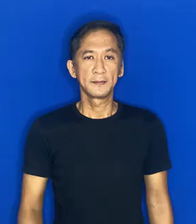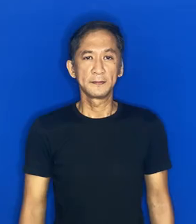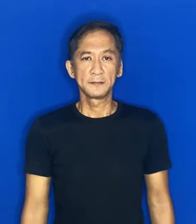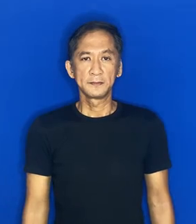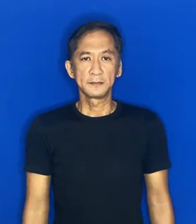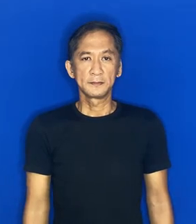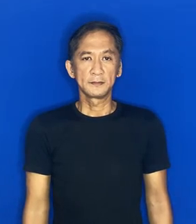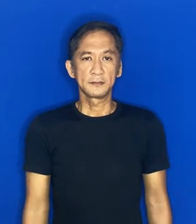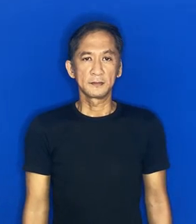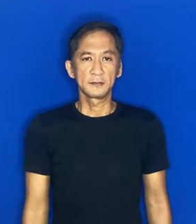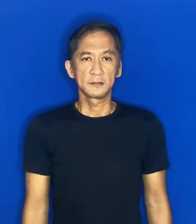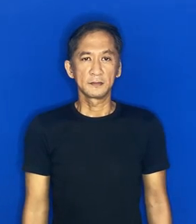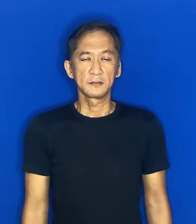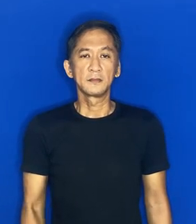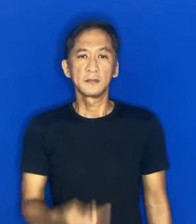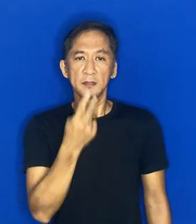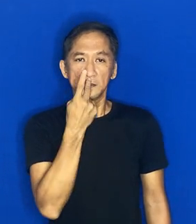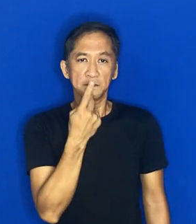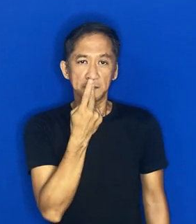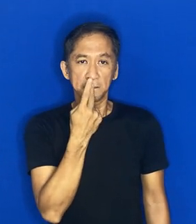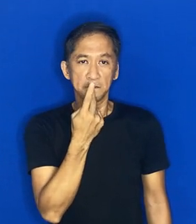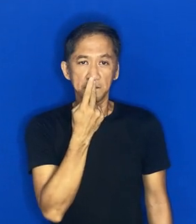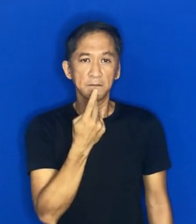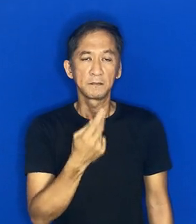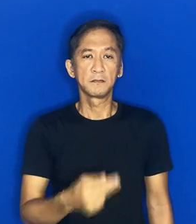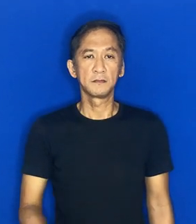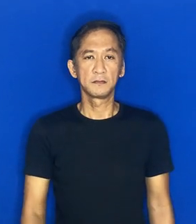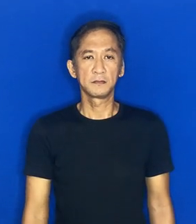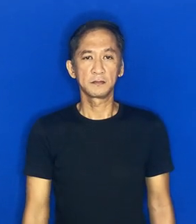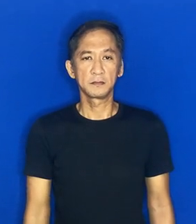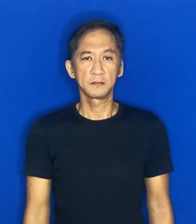pink